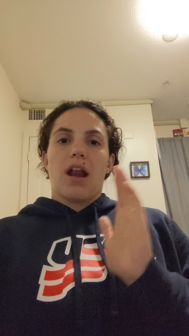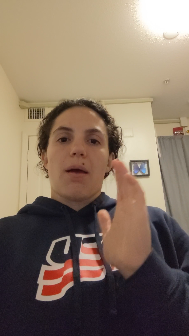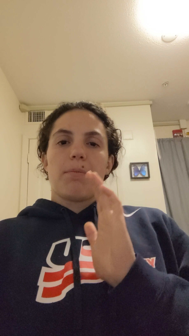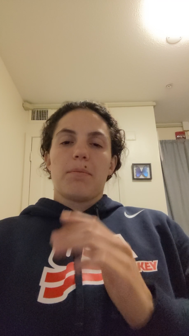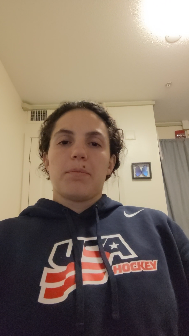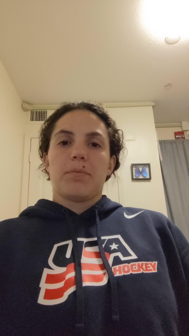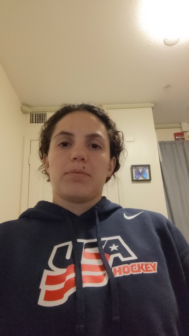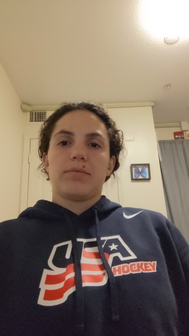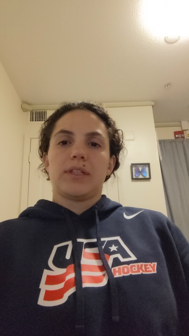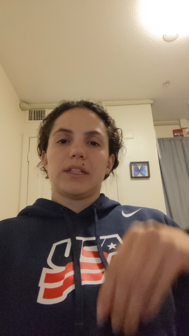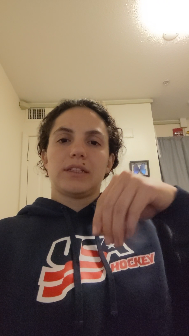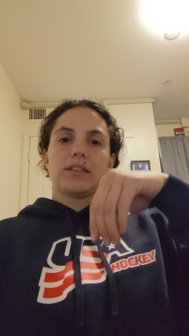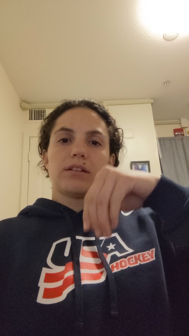inside